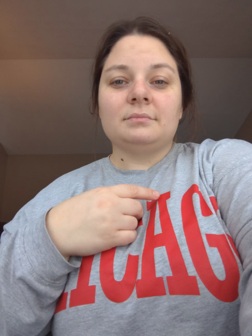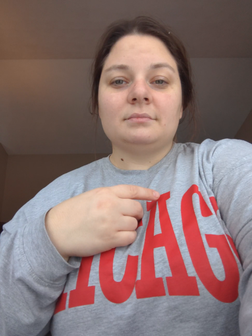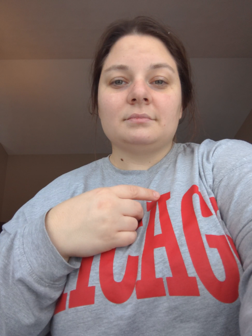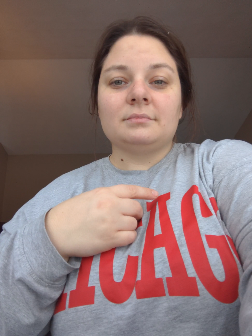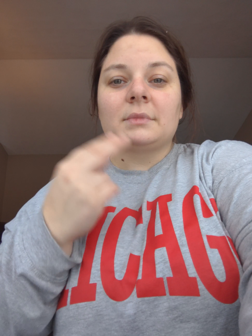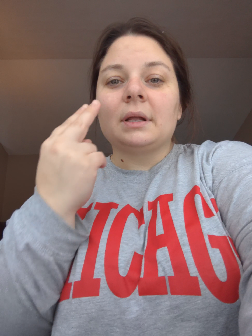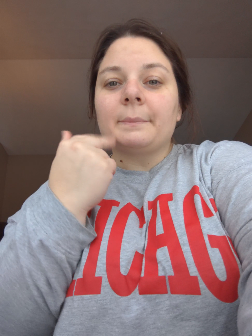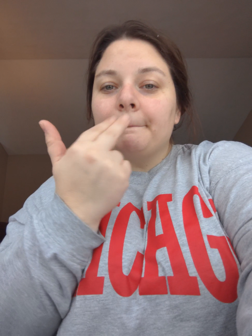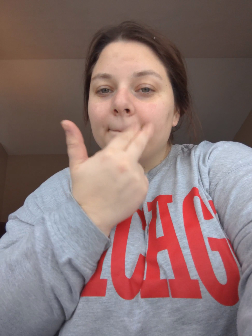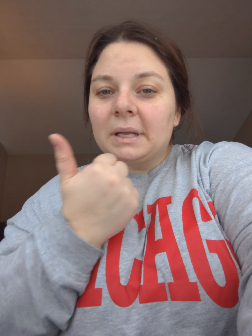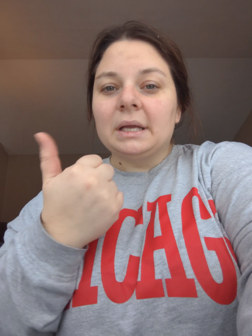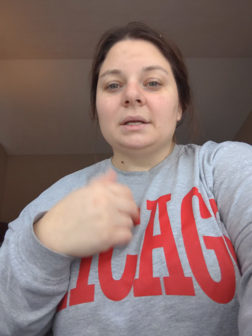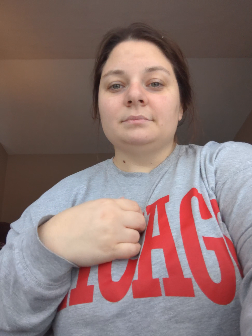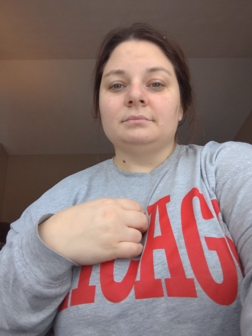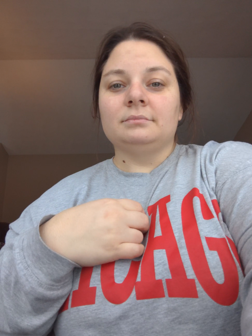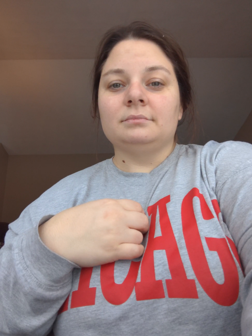napkin